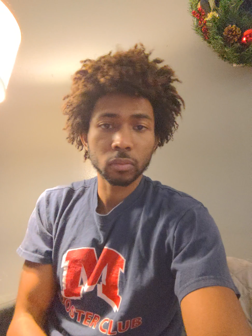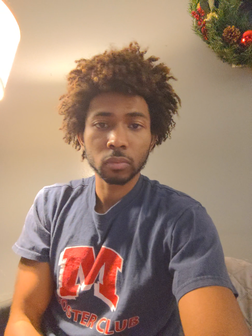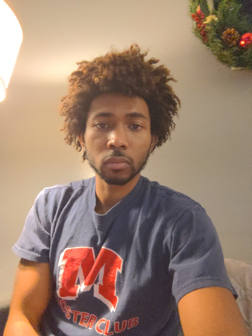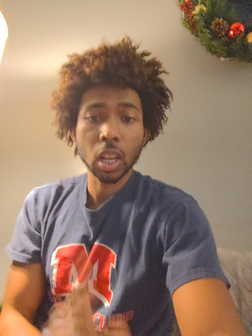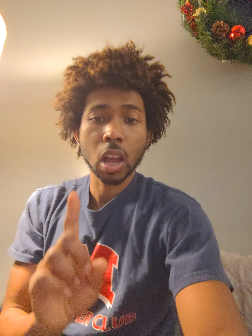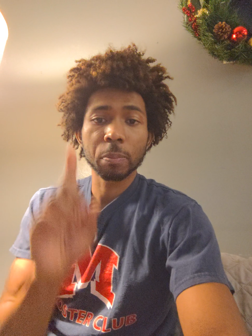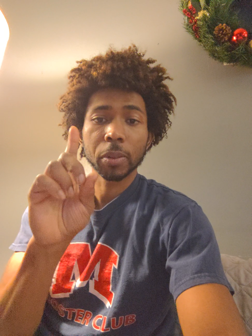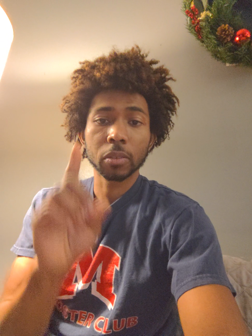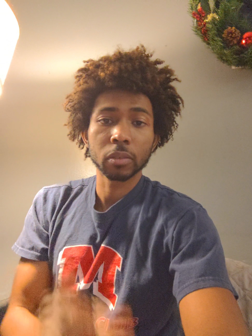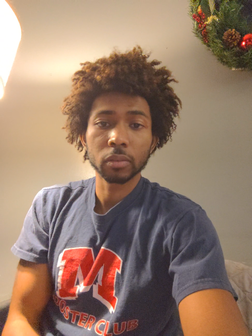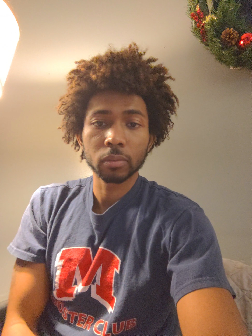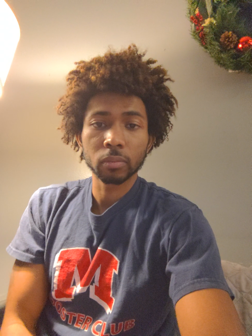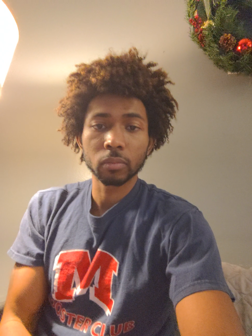up